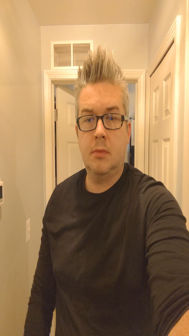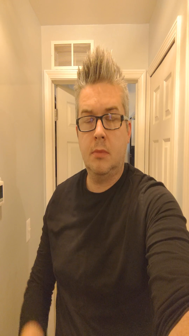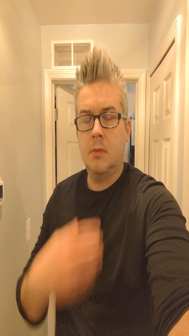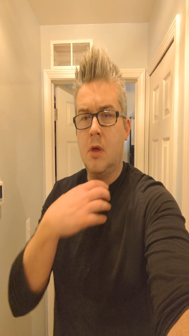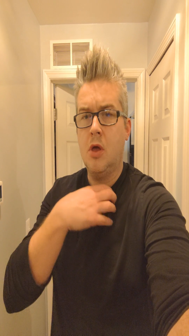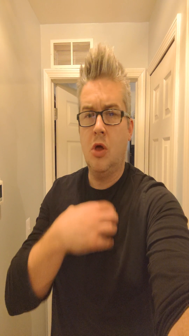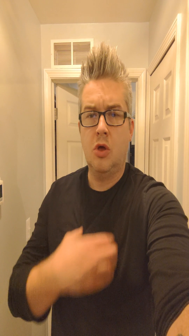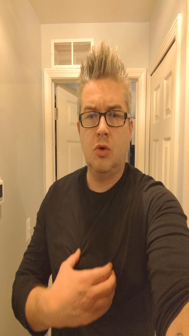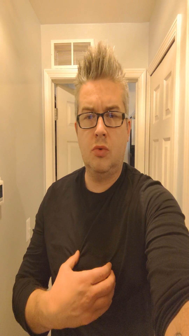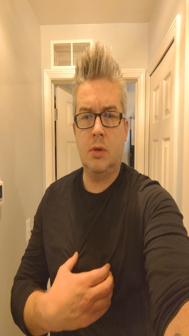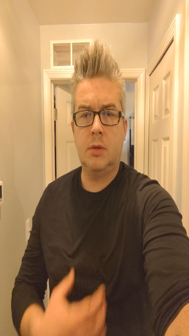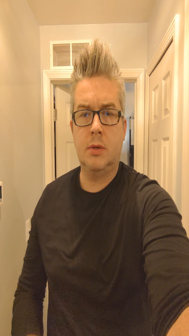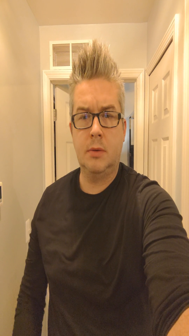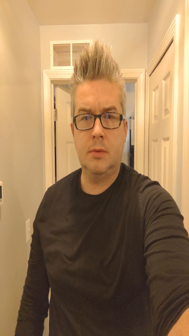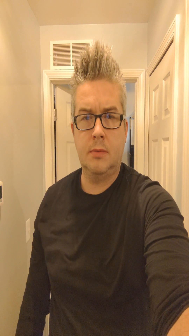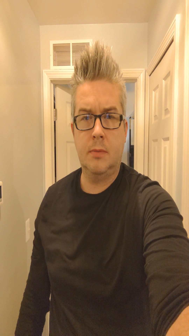hungry